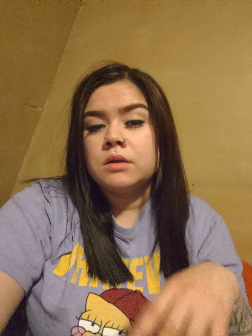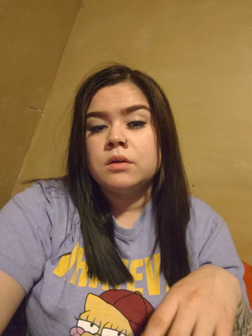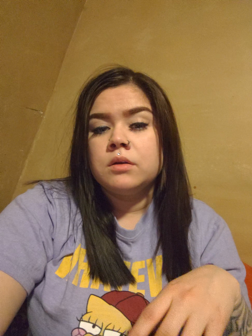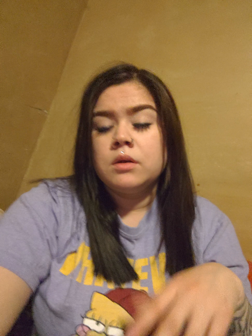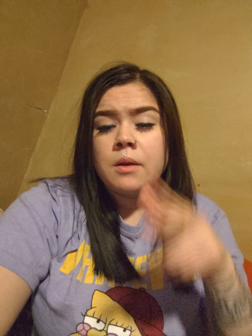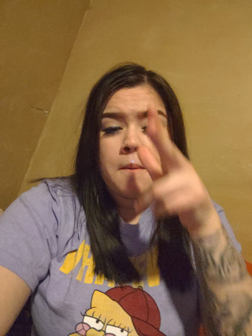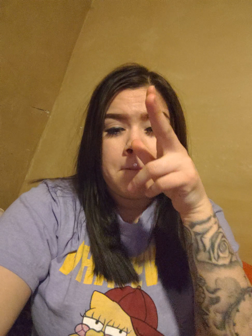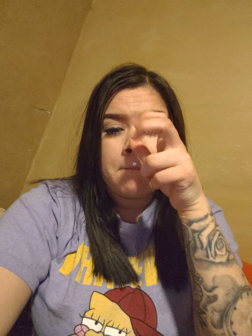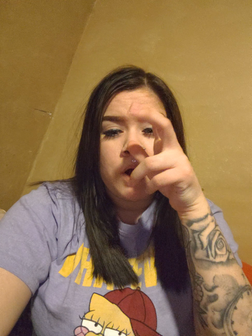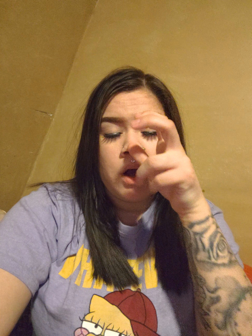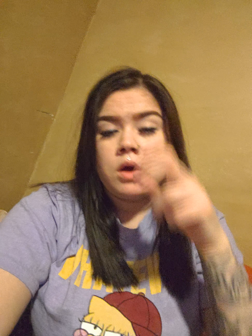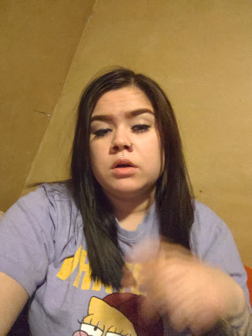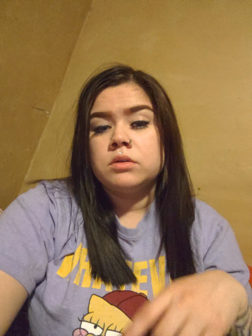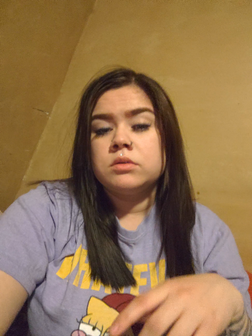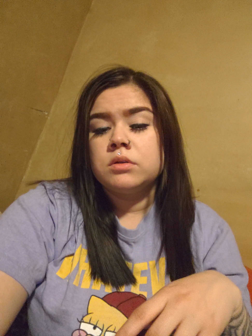bug